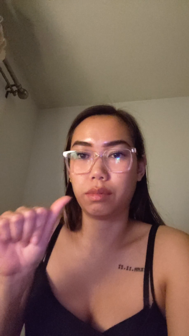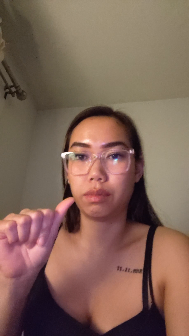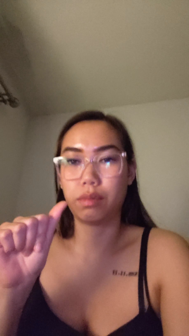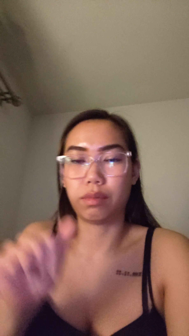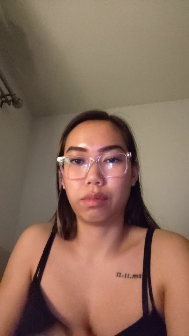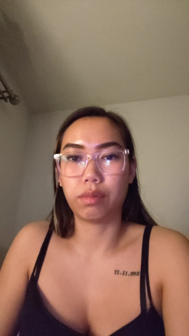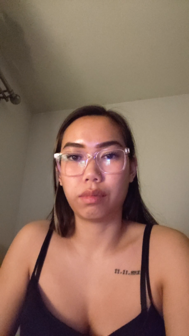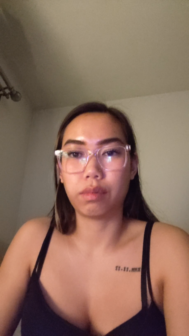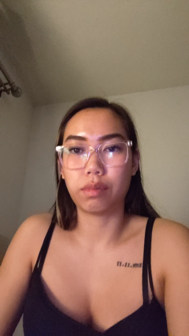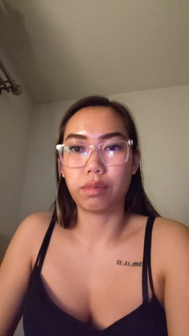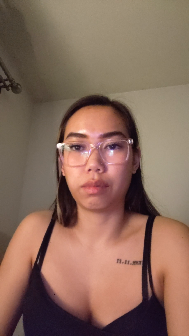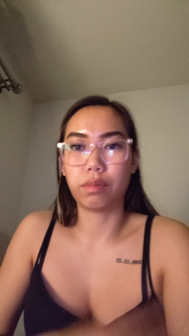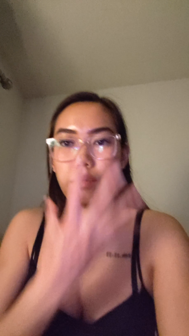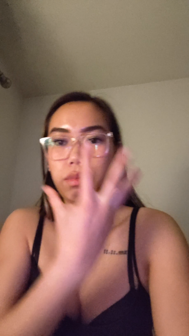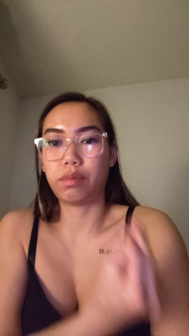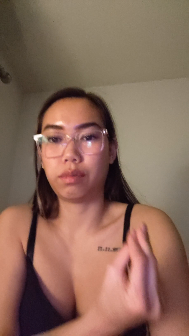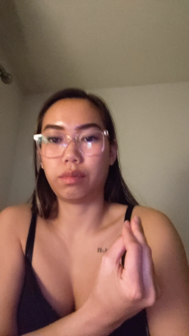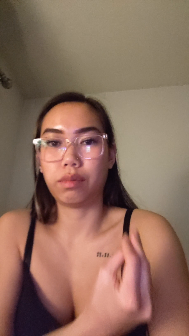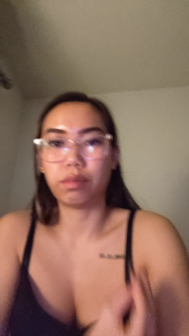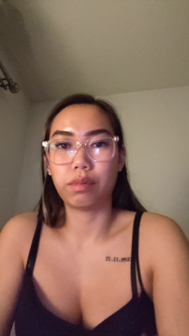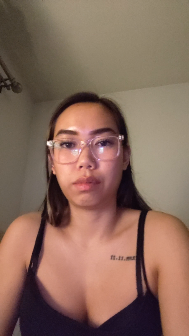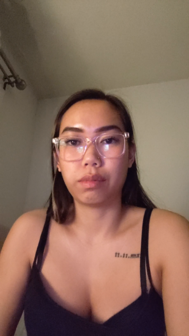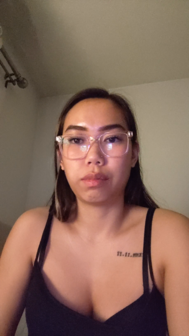poor